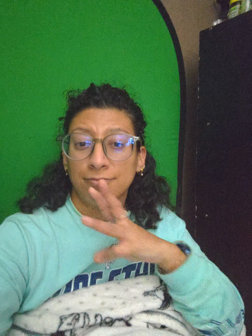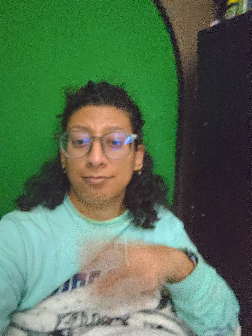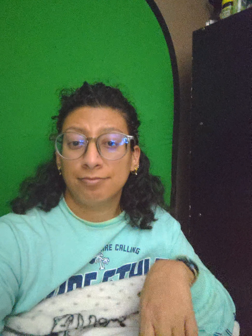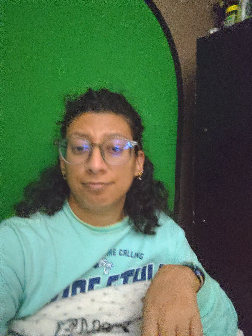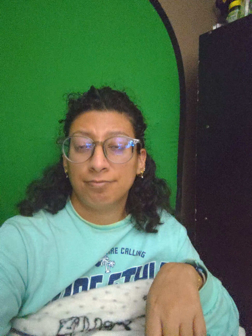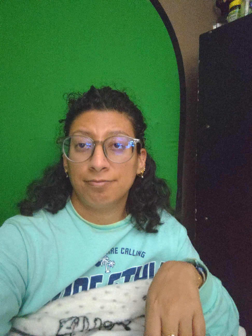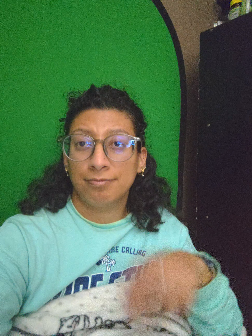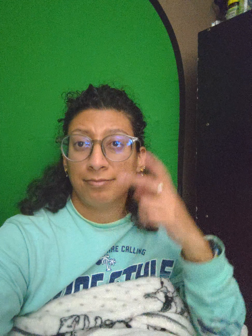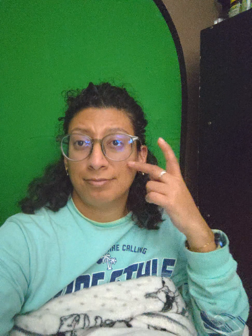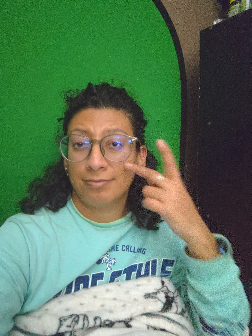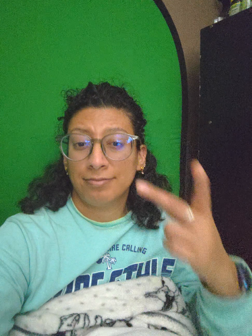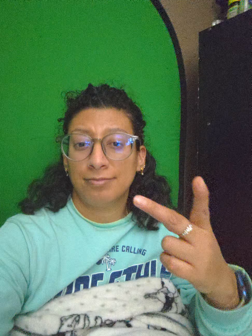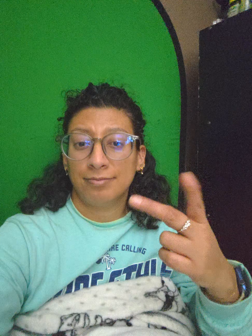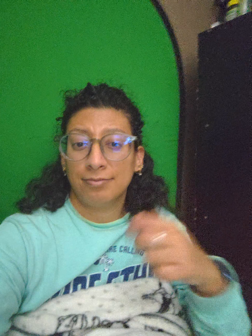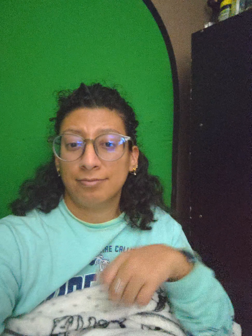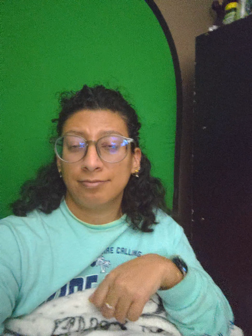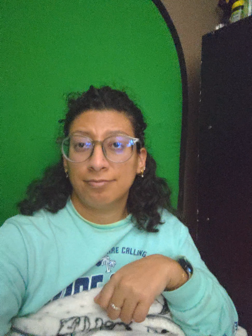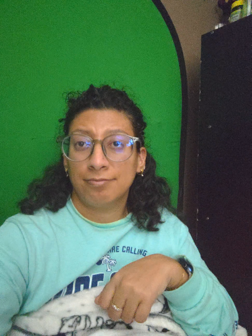see